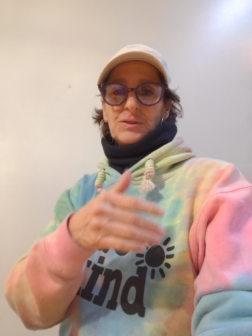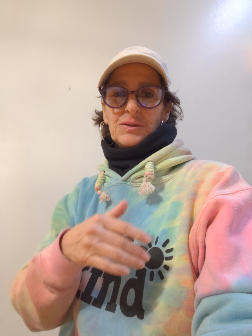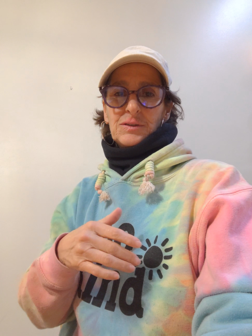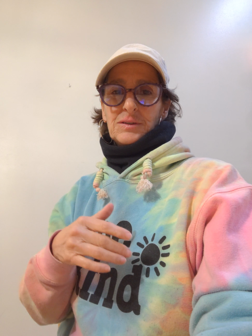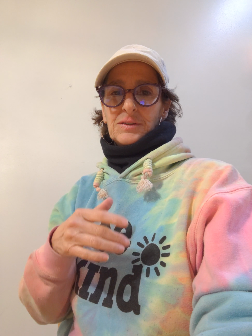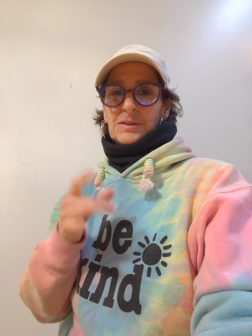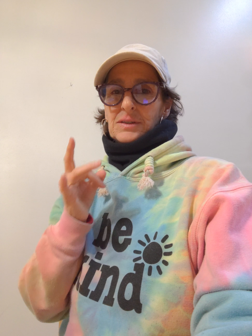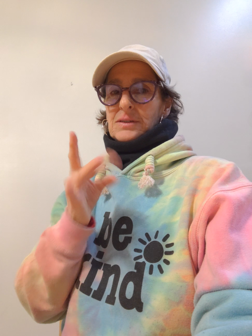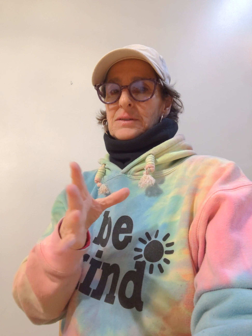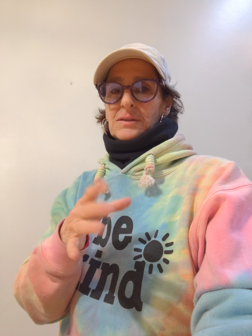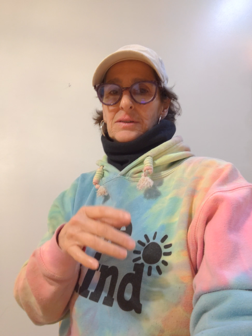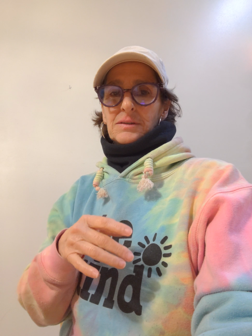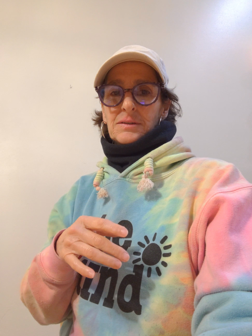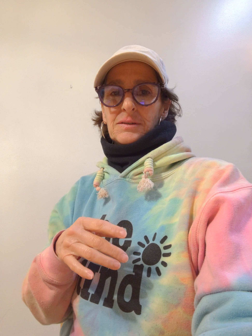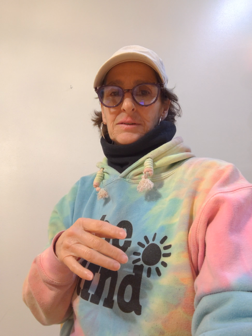hate